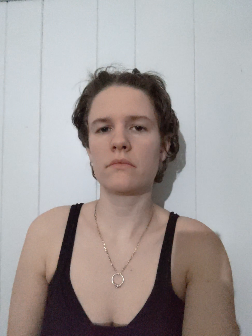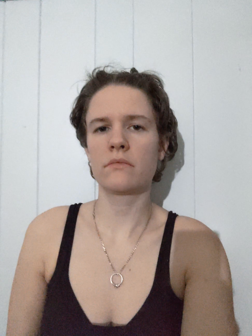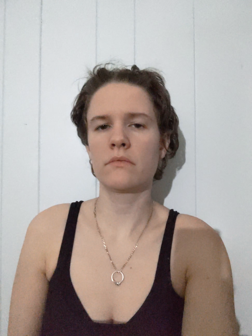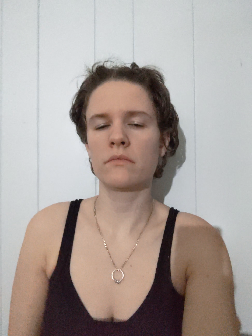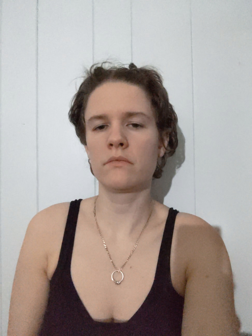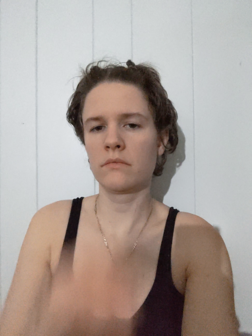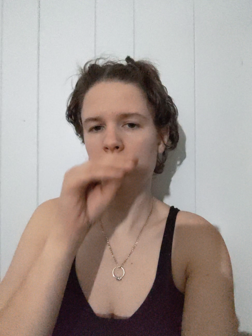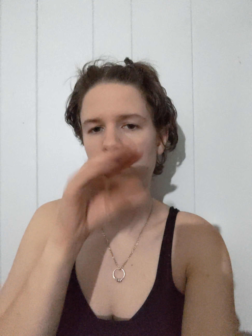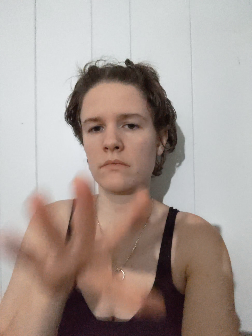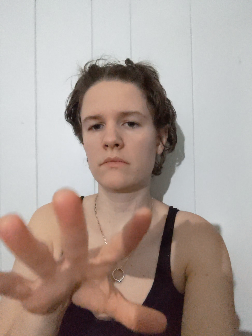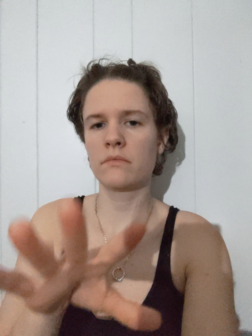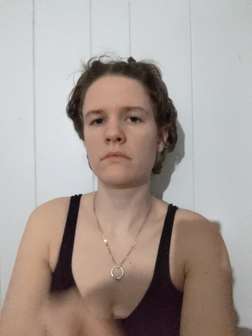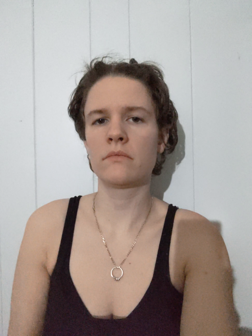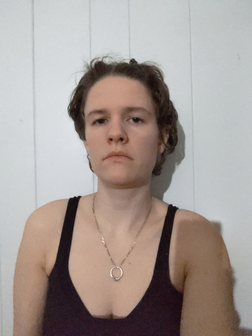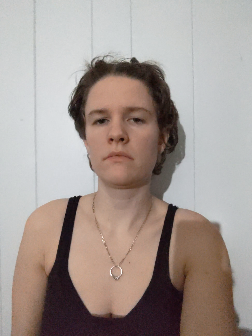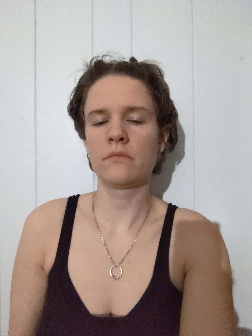blow